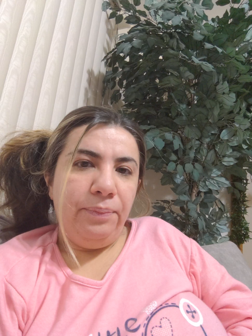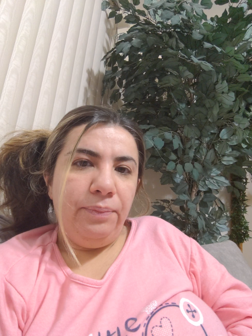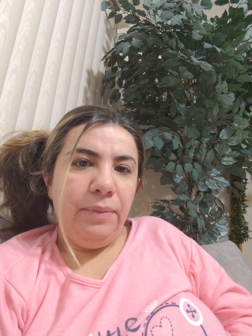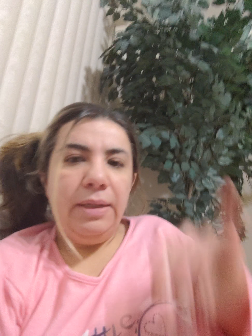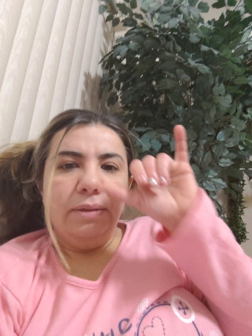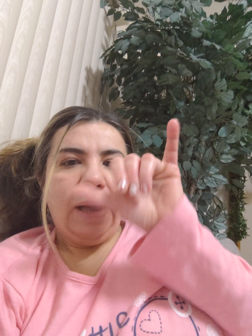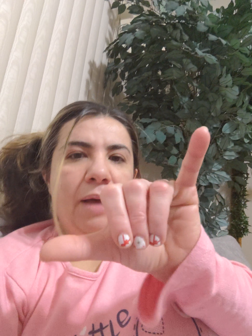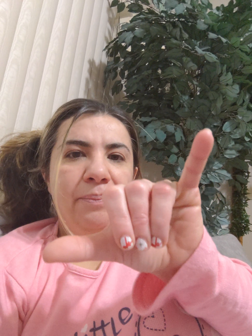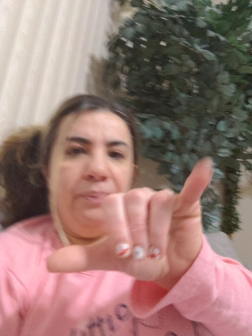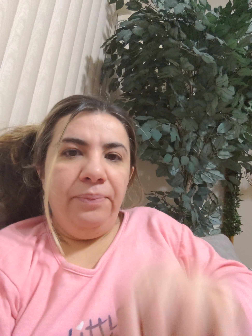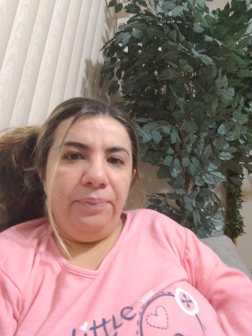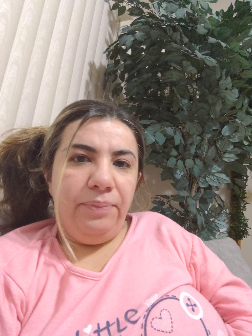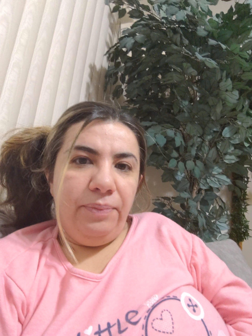stay